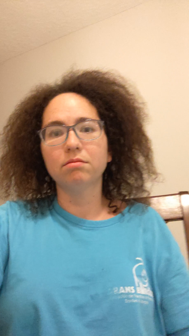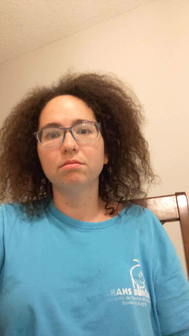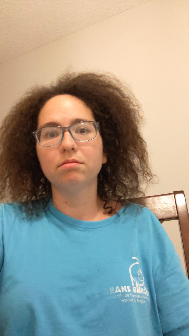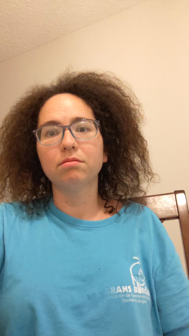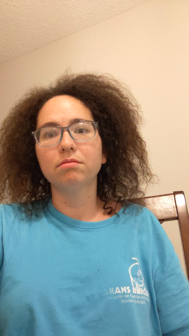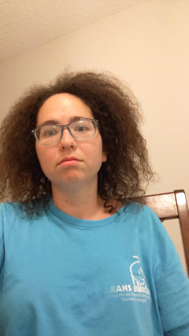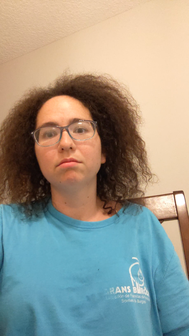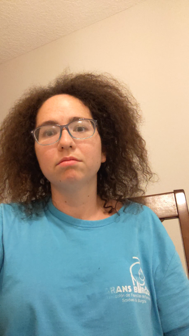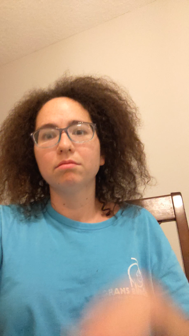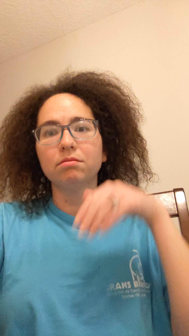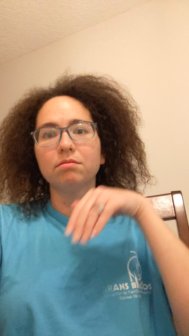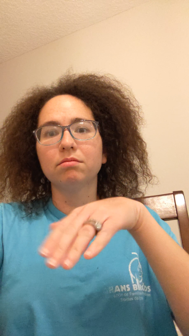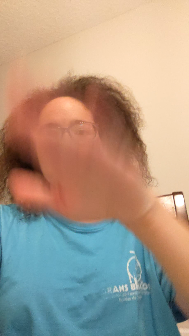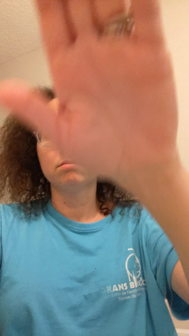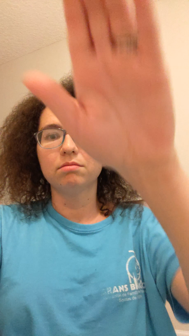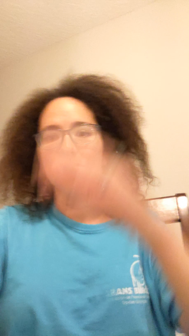enter